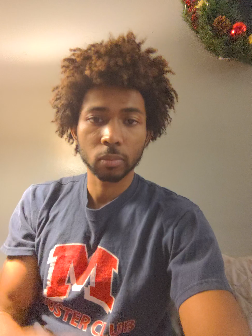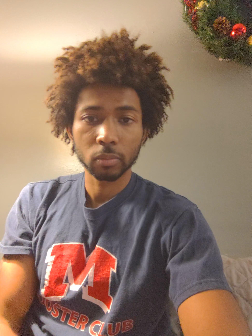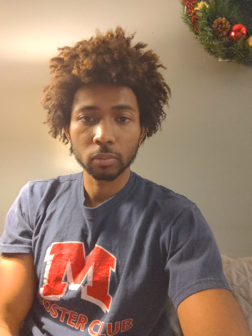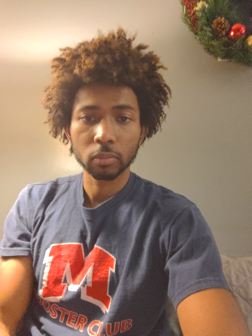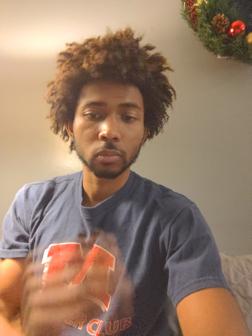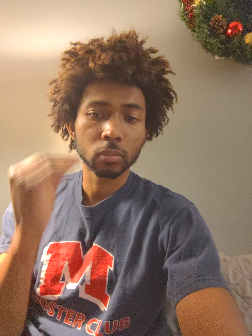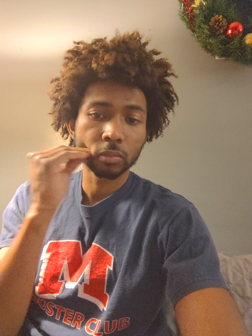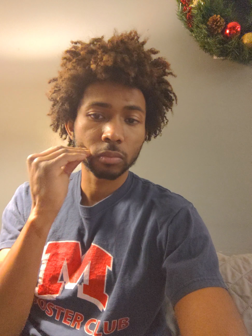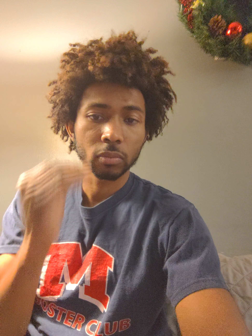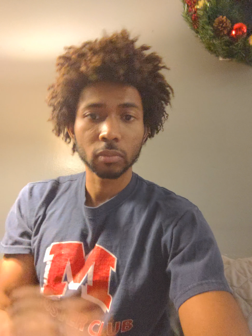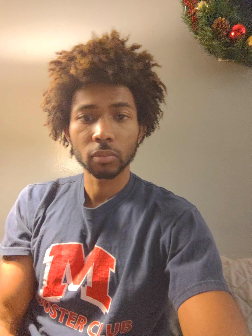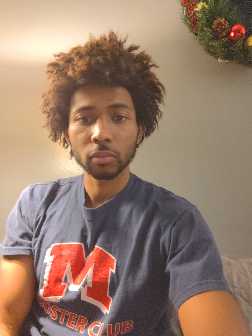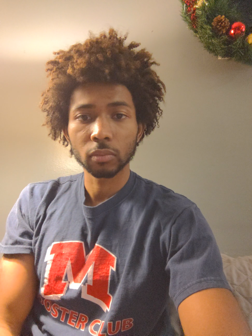kiss